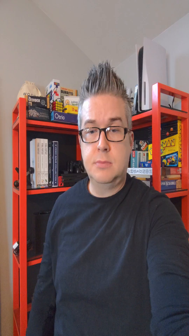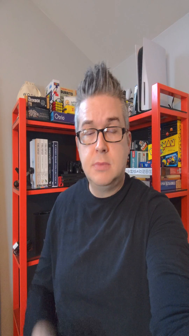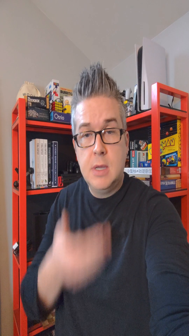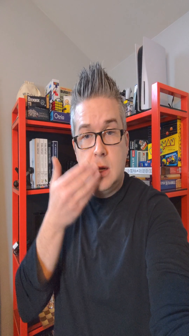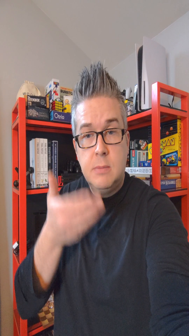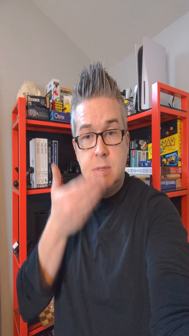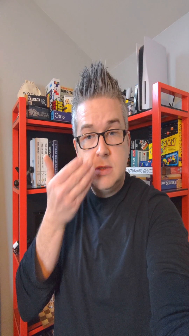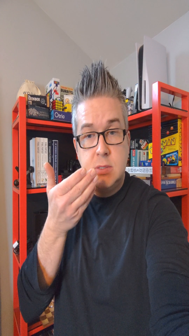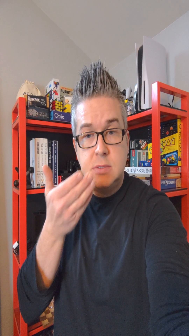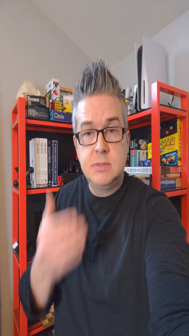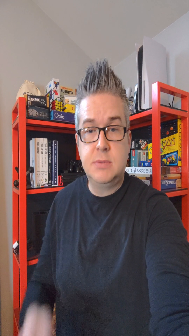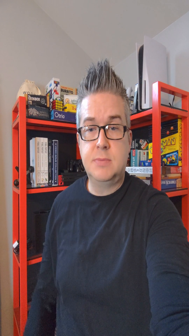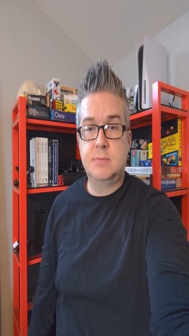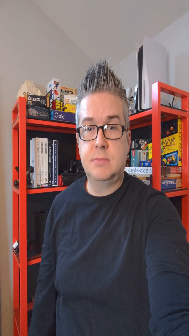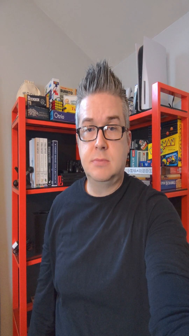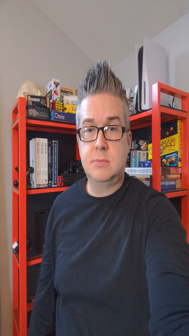cereal